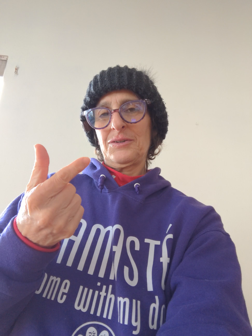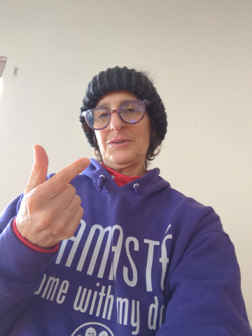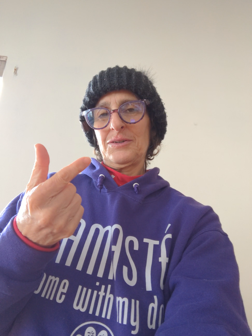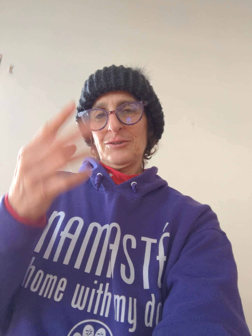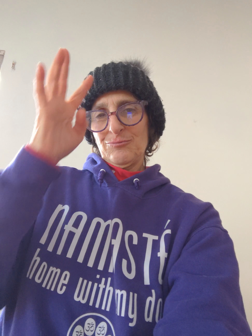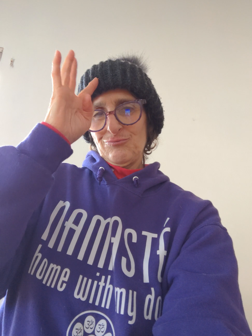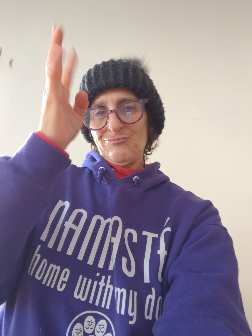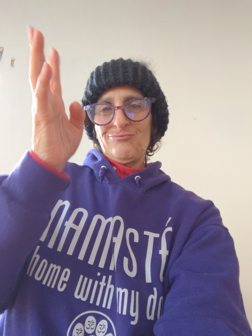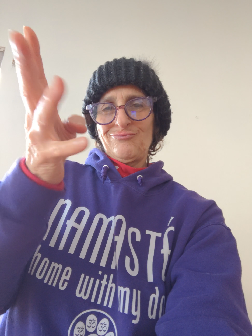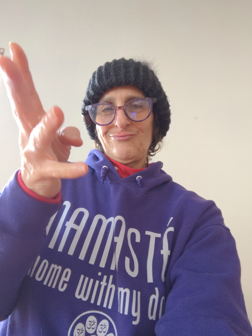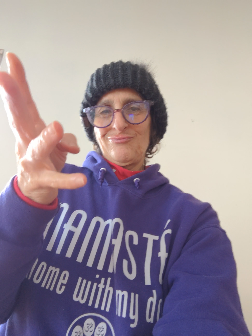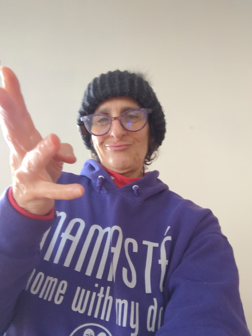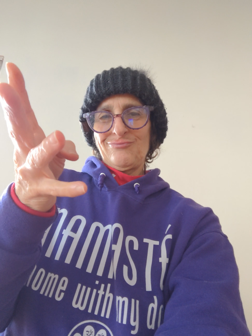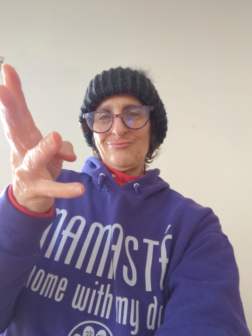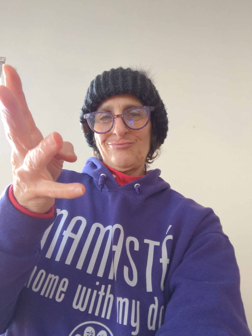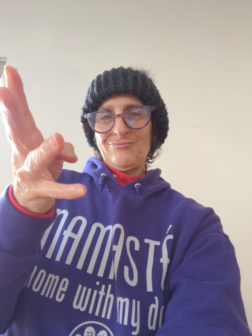pretend